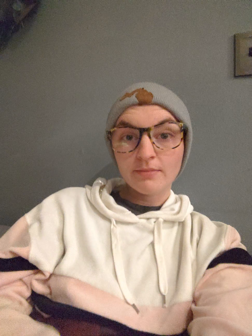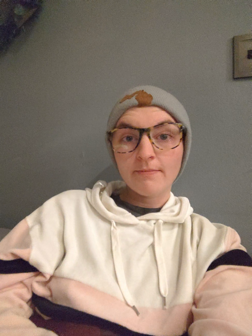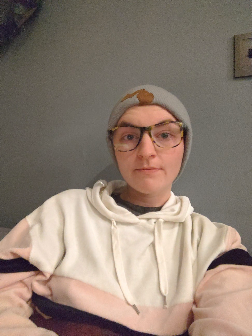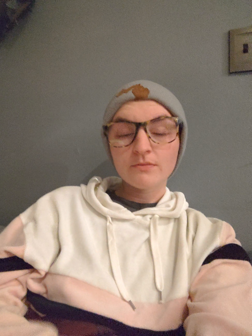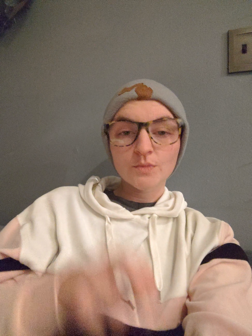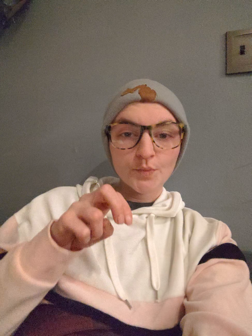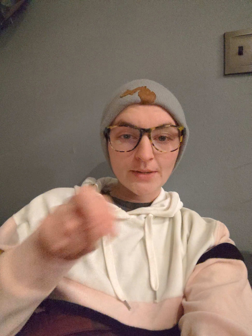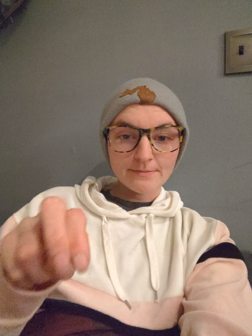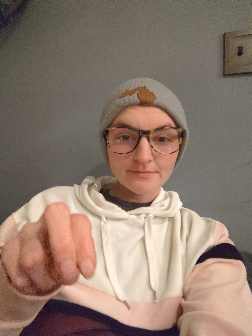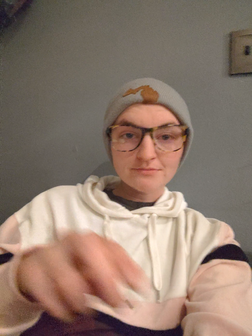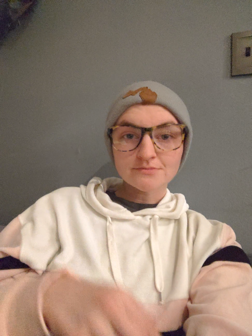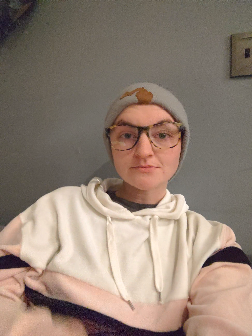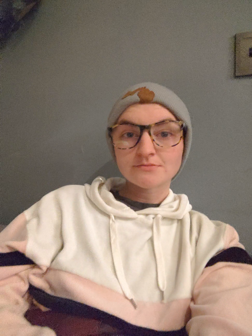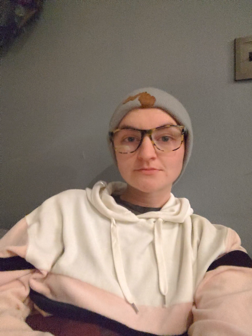ride